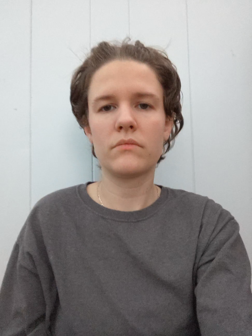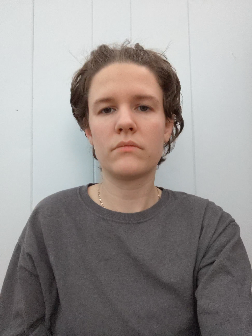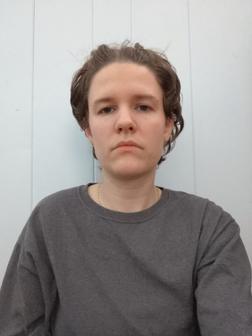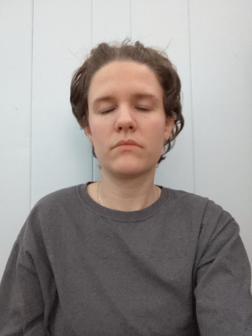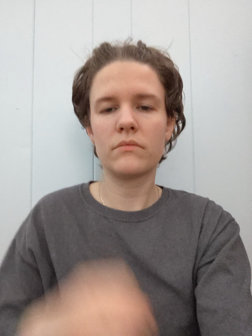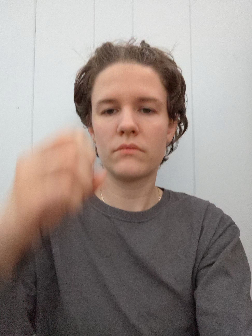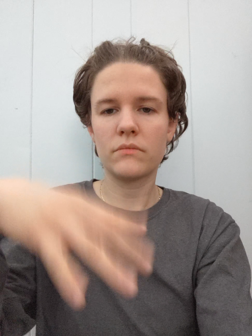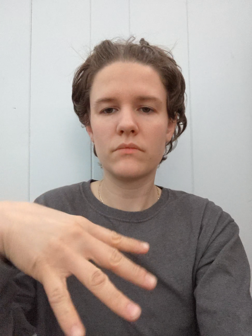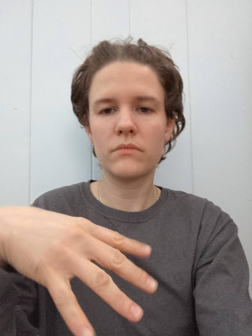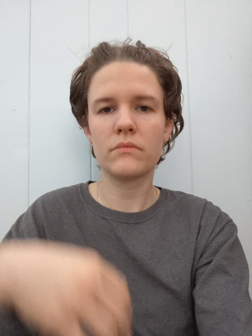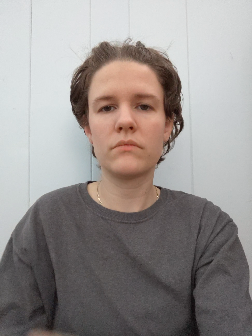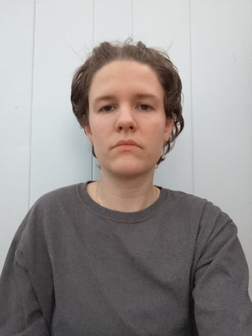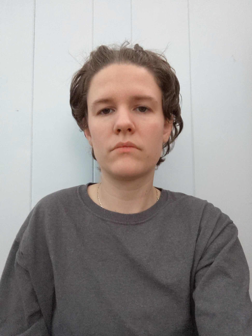drop